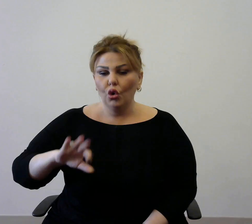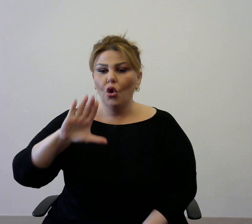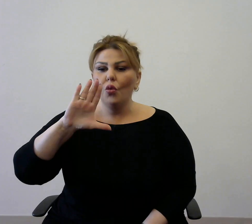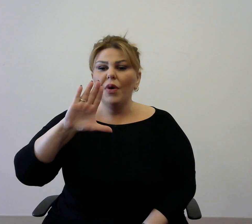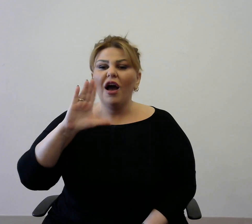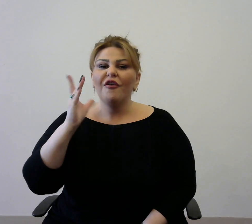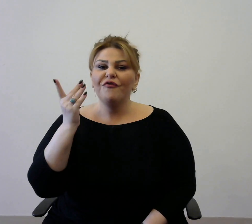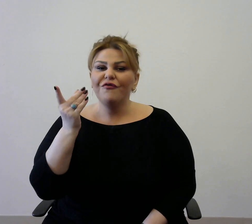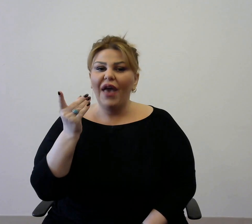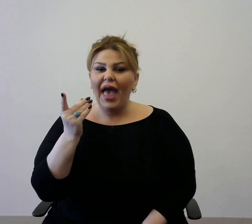və